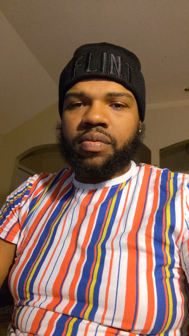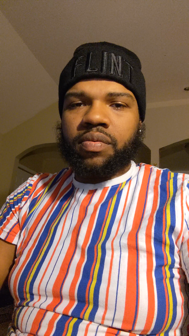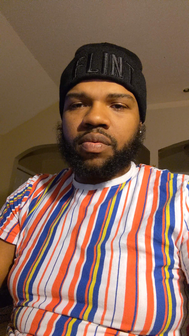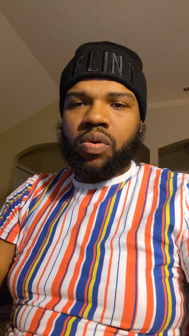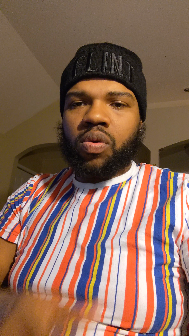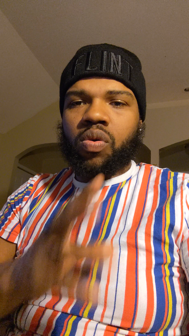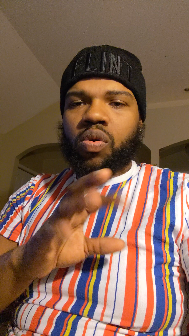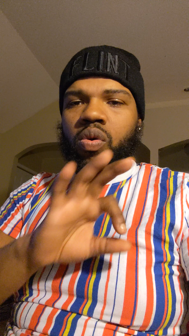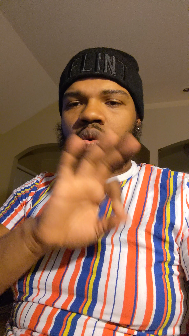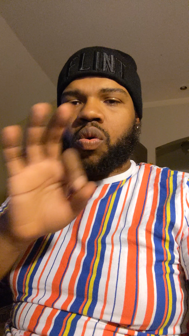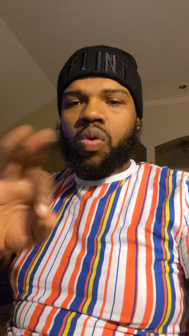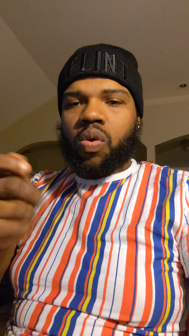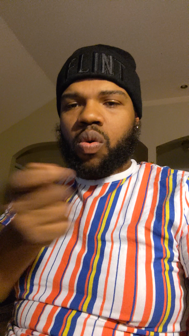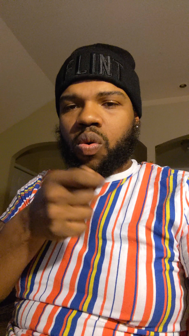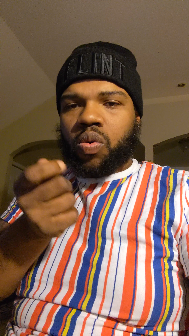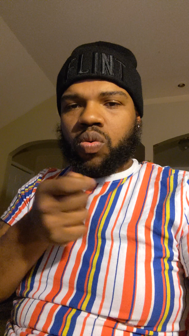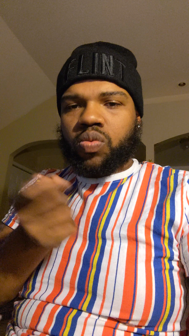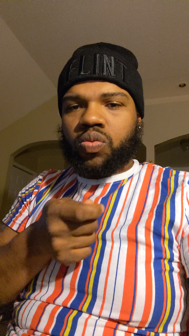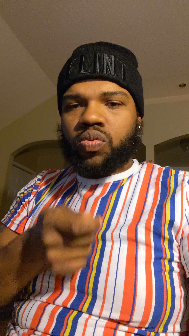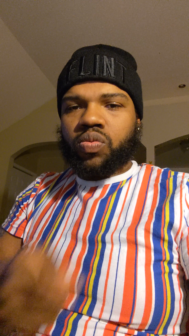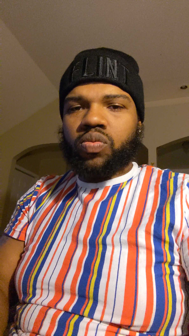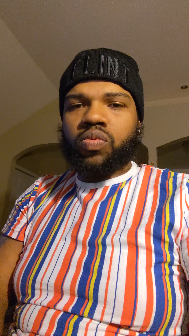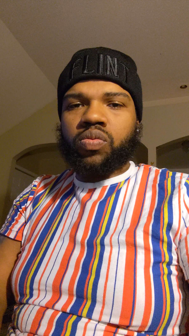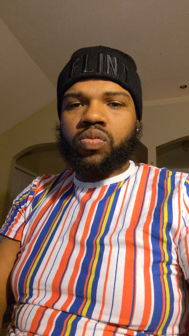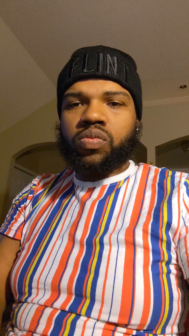hose